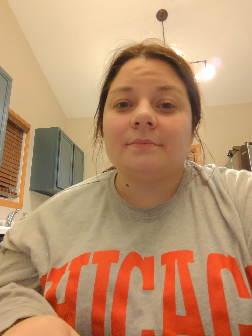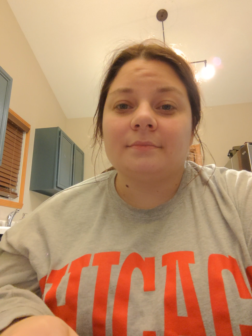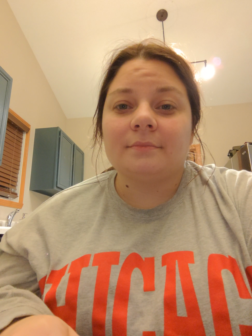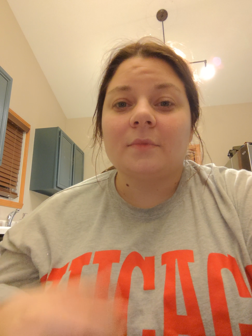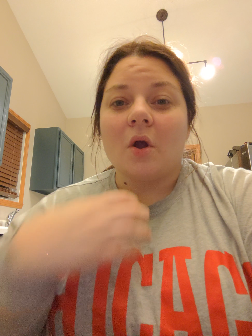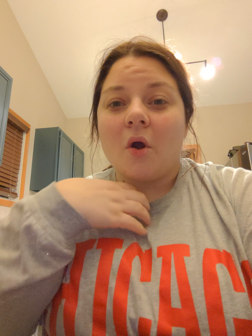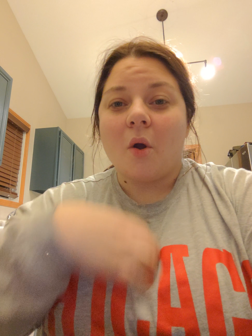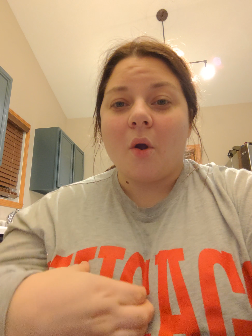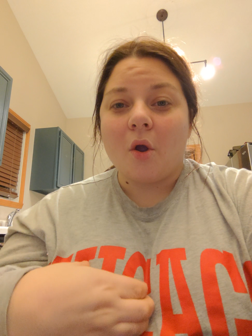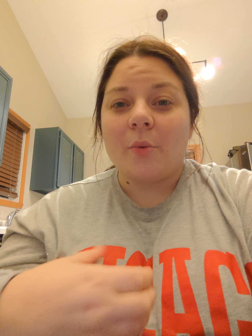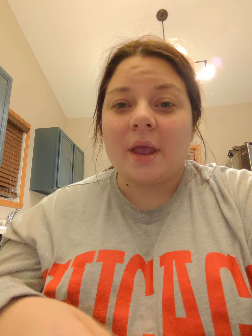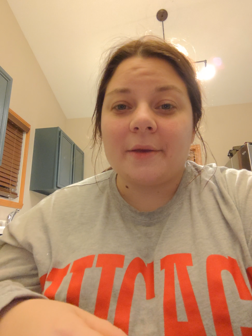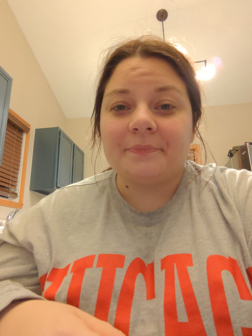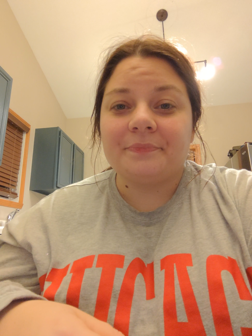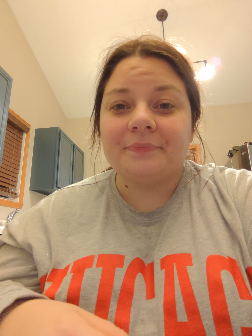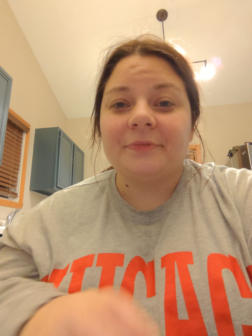hungry